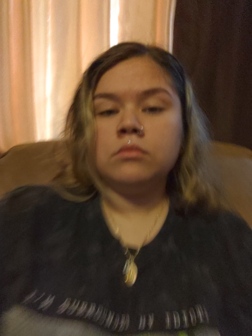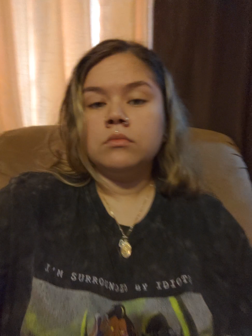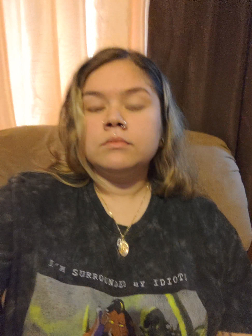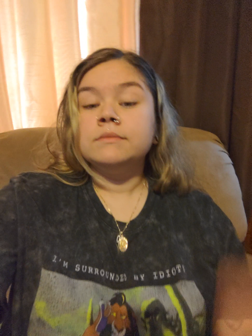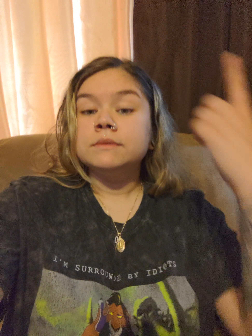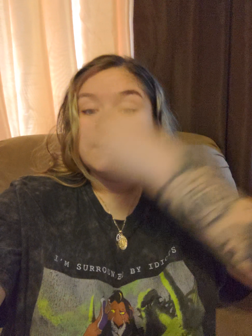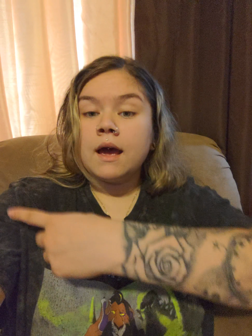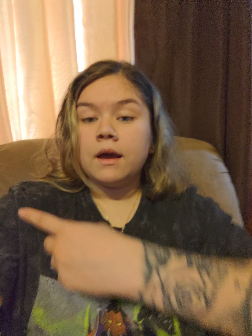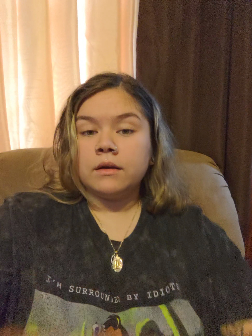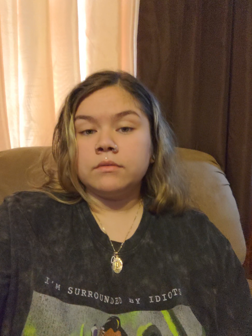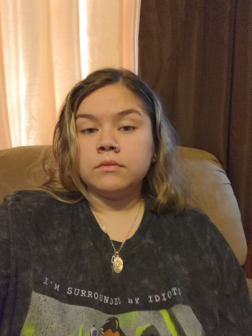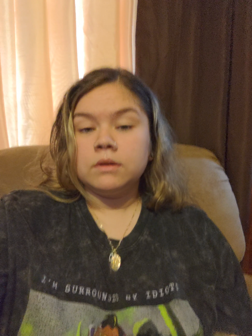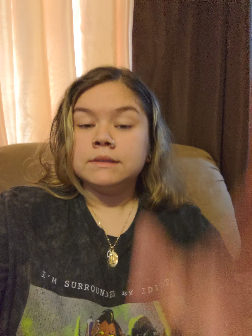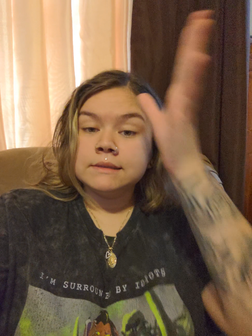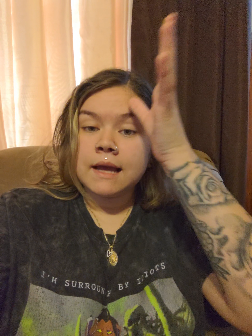day